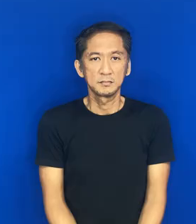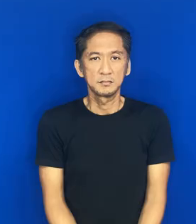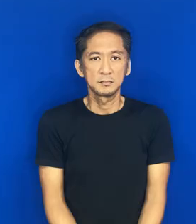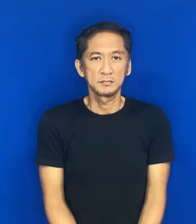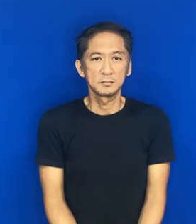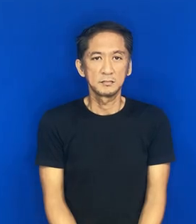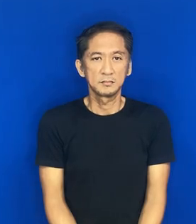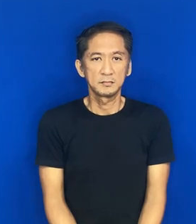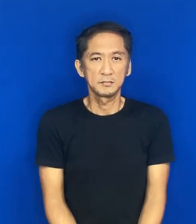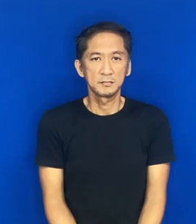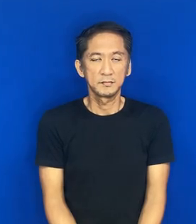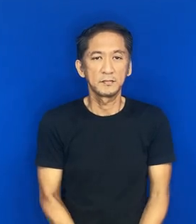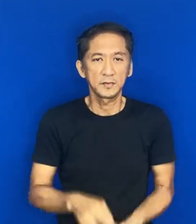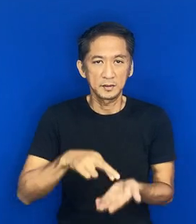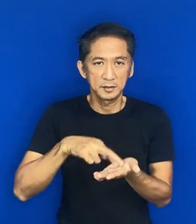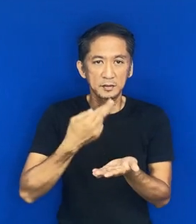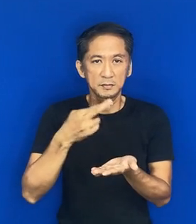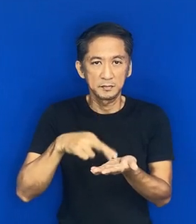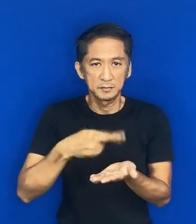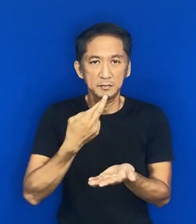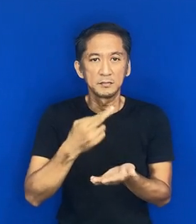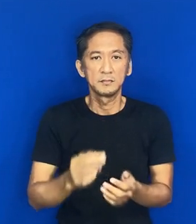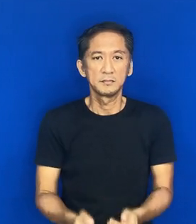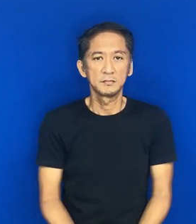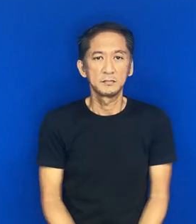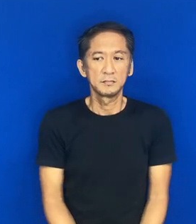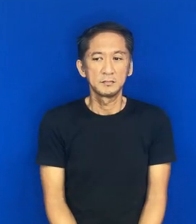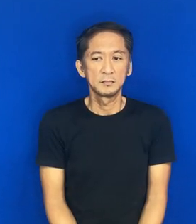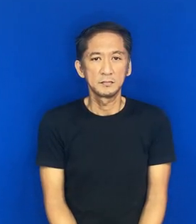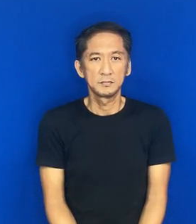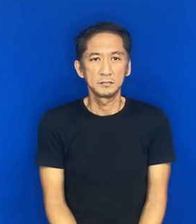rice